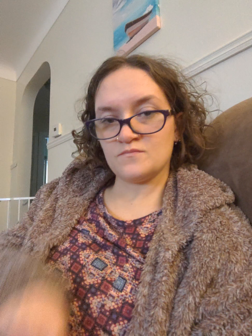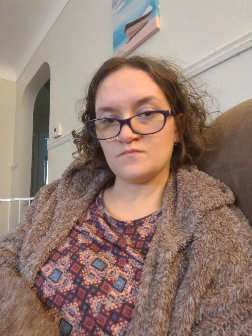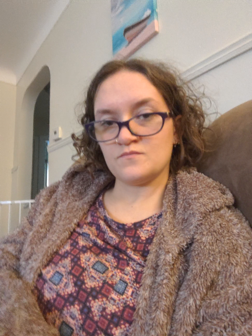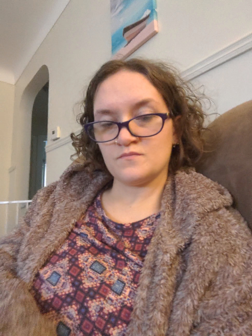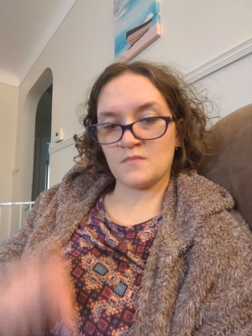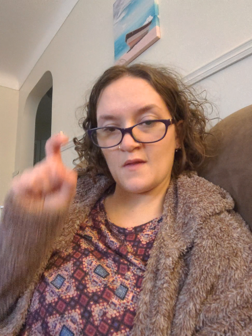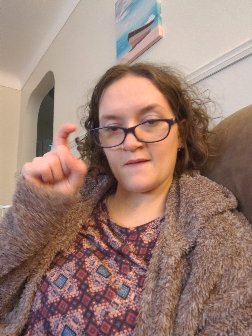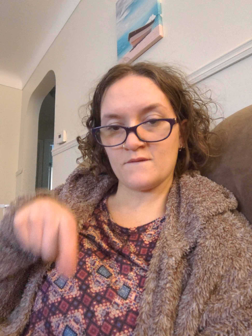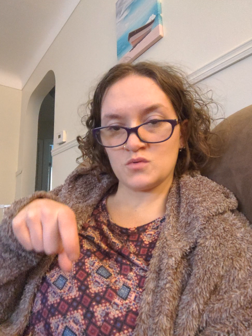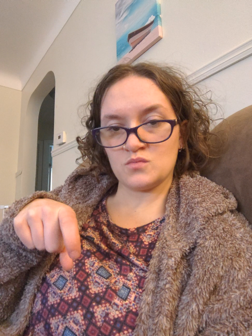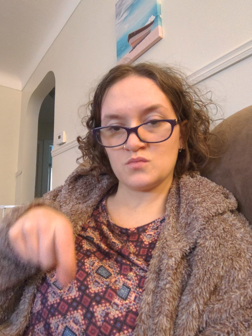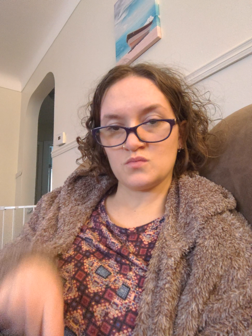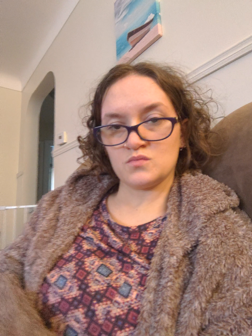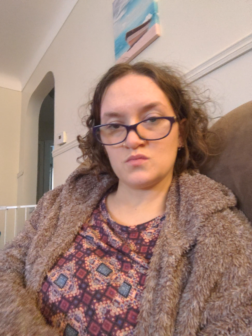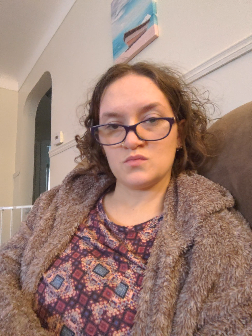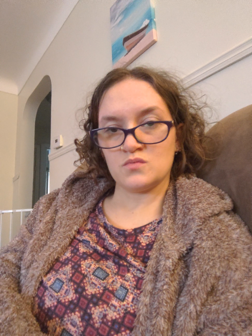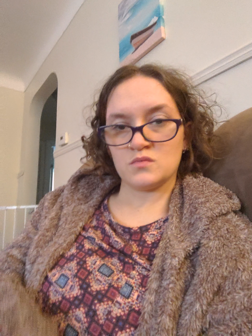have to